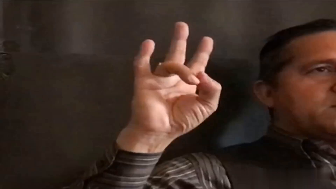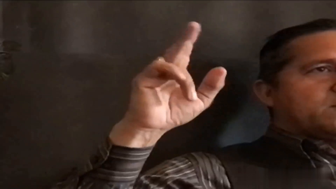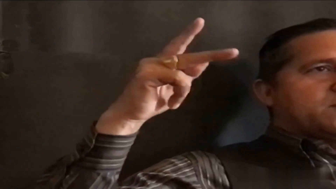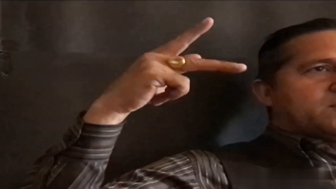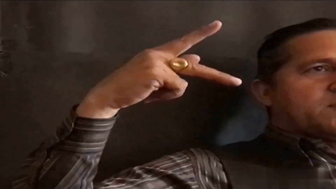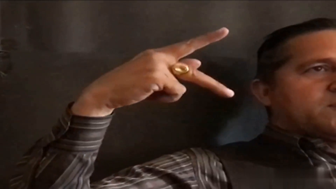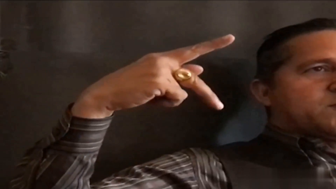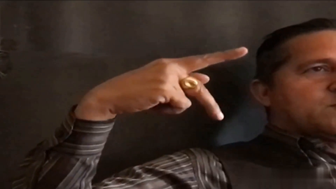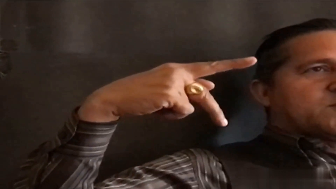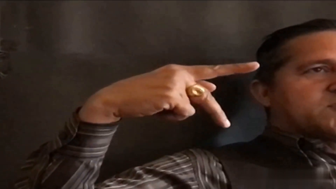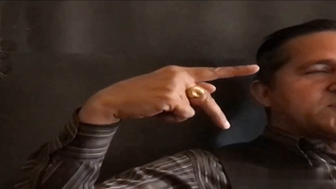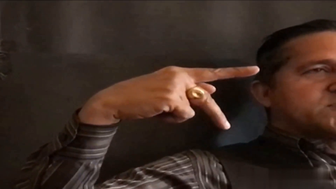ष